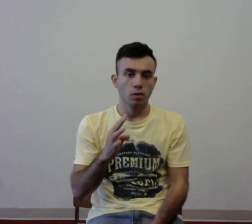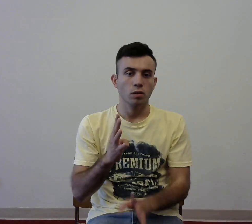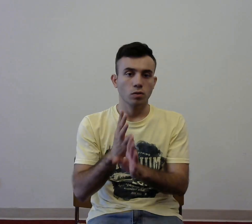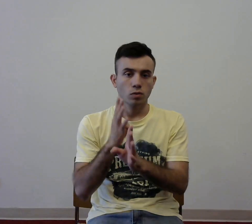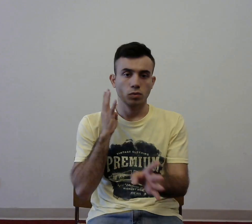növbə